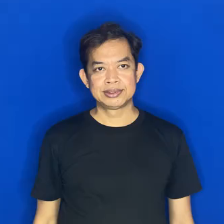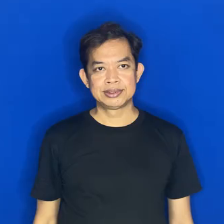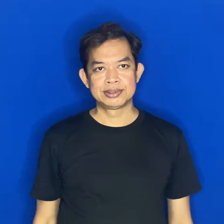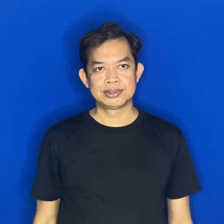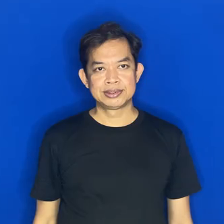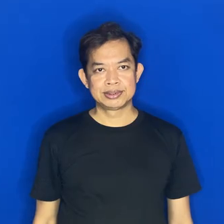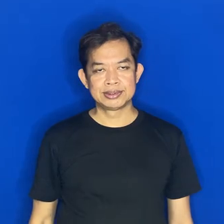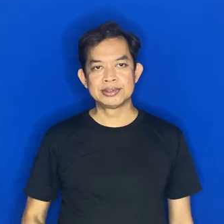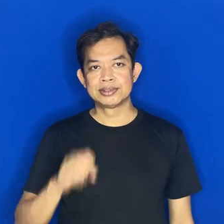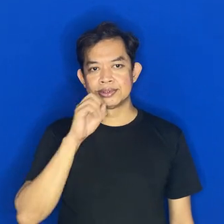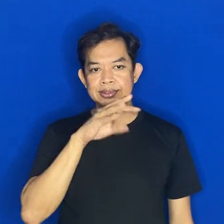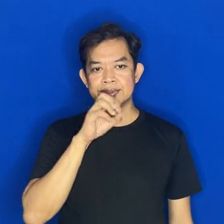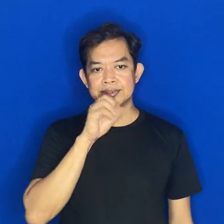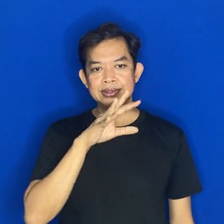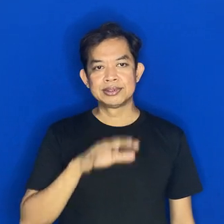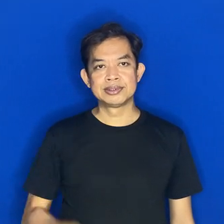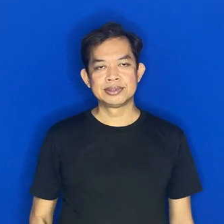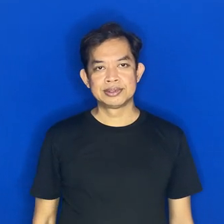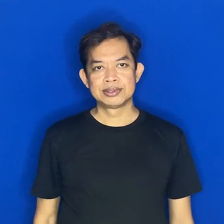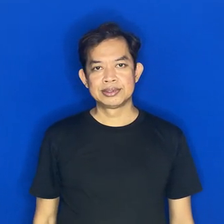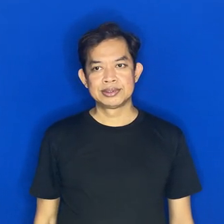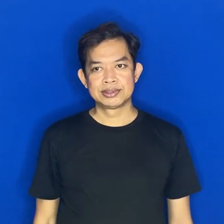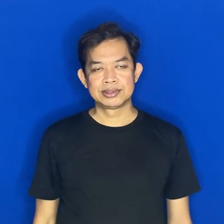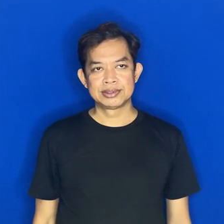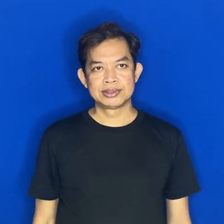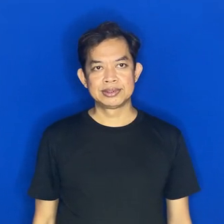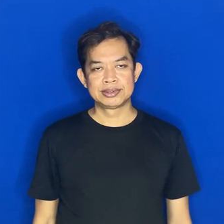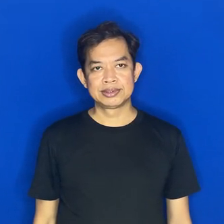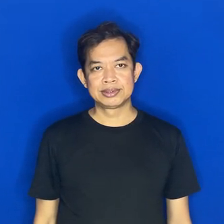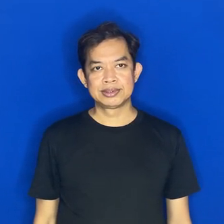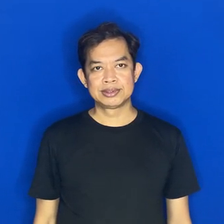cousin